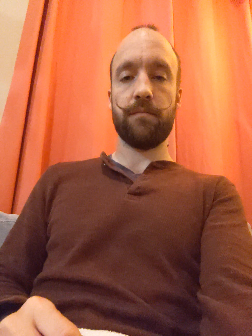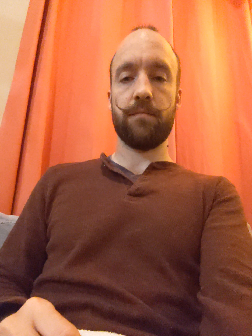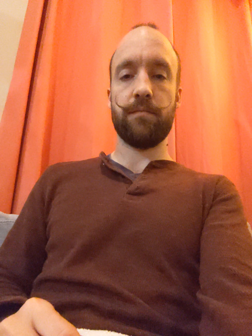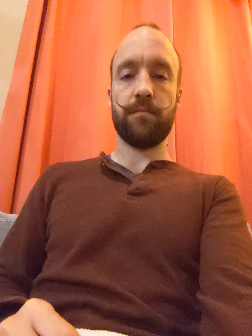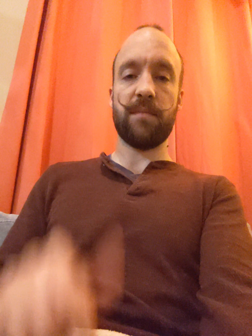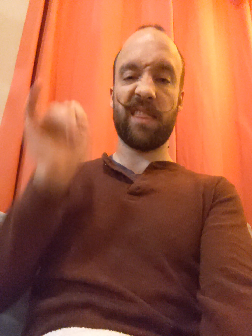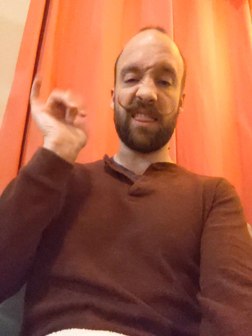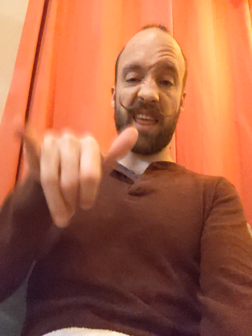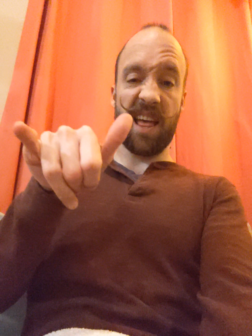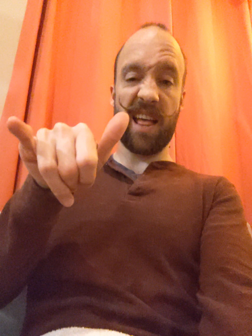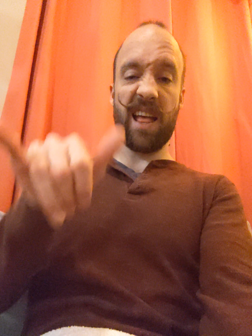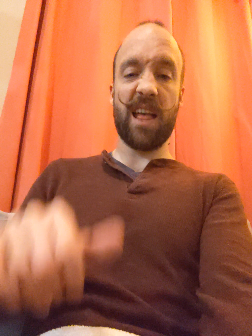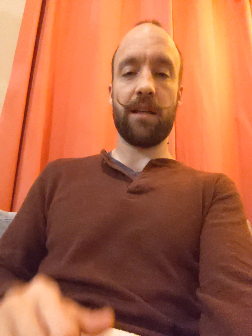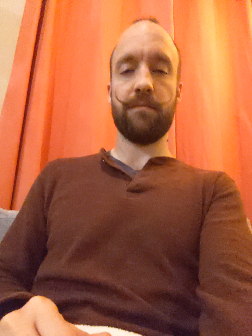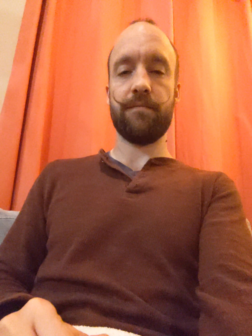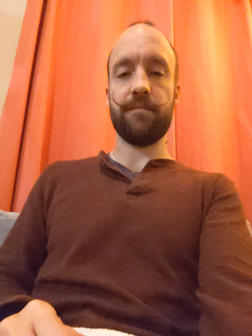that